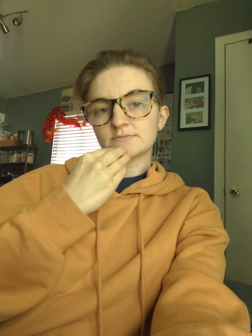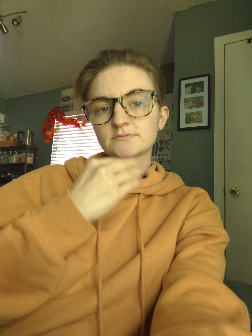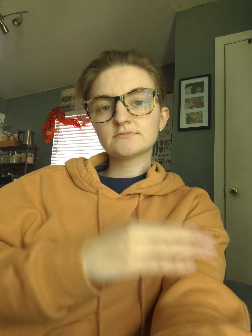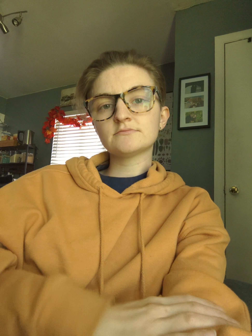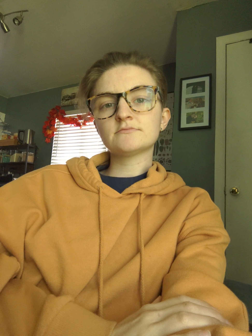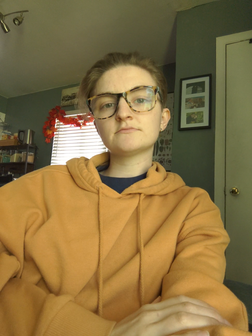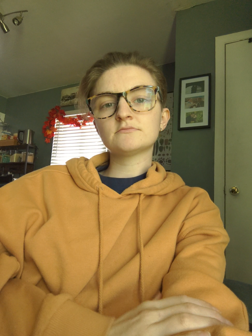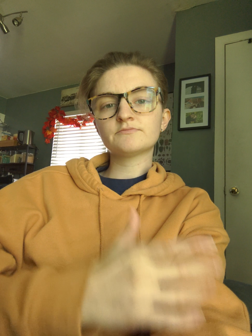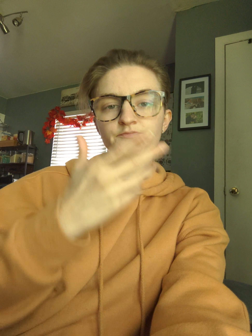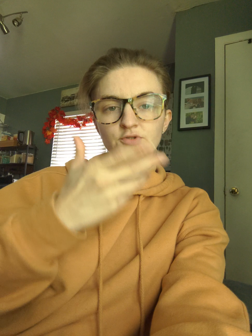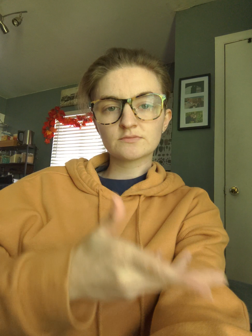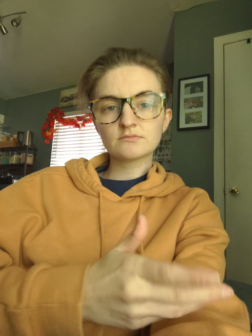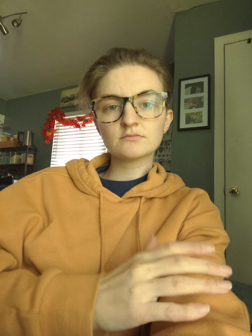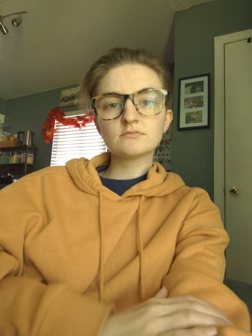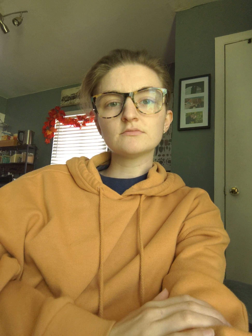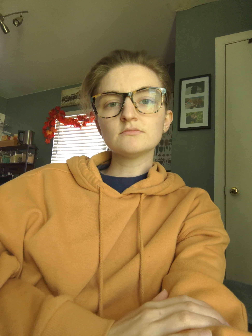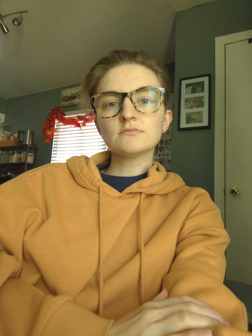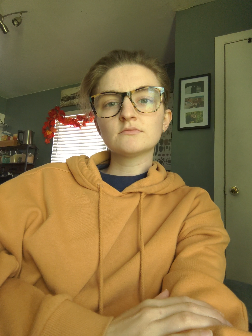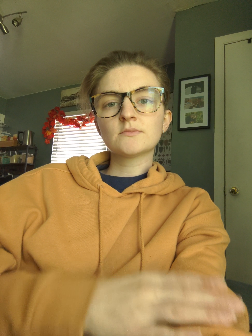heavy